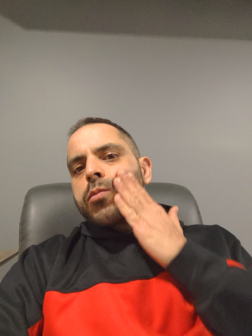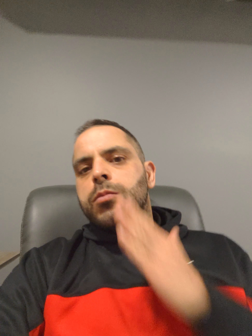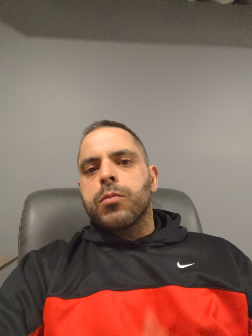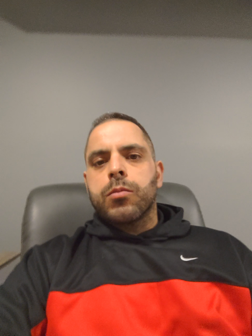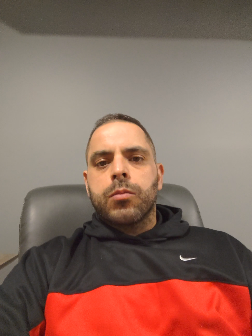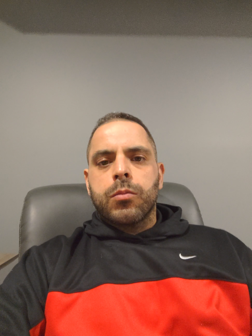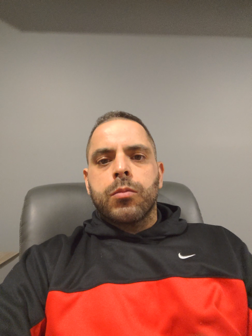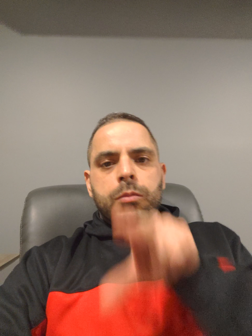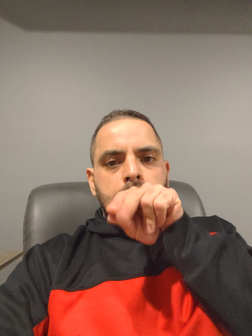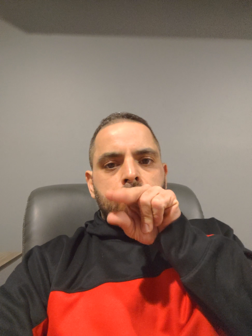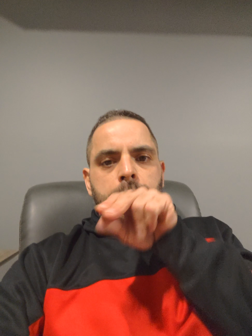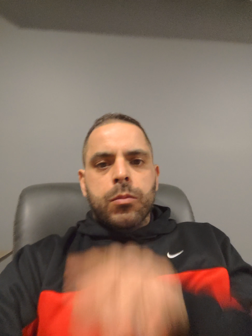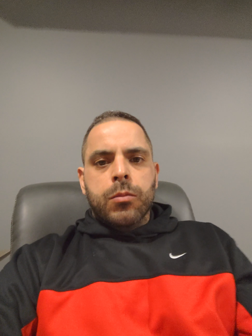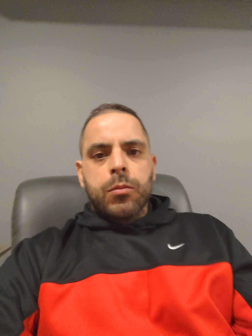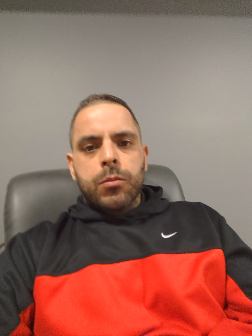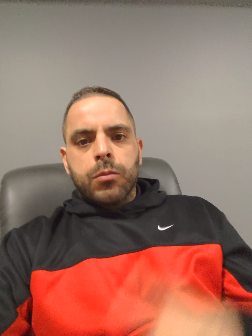duck